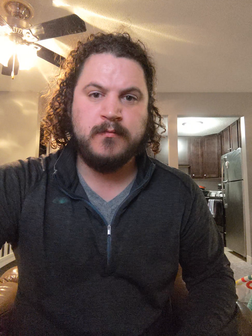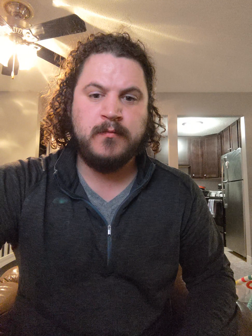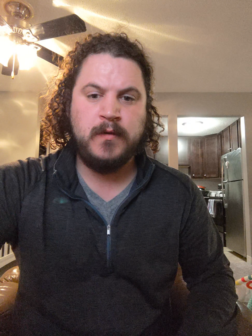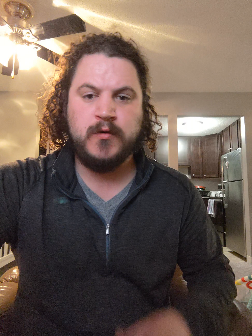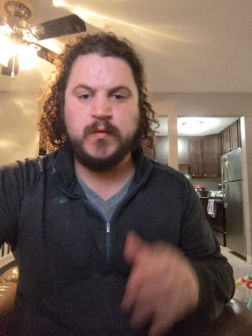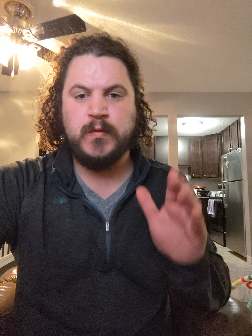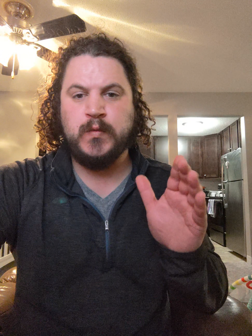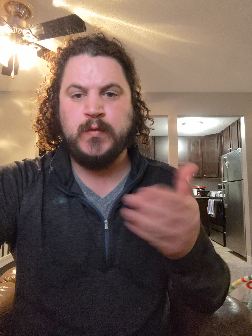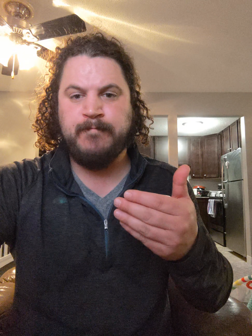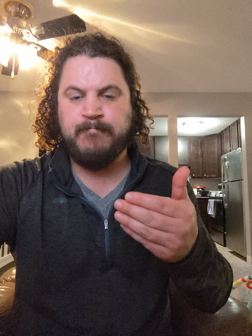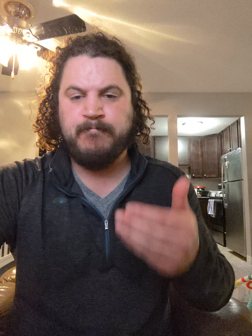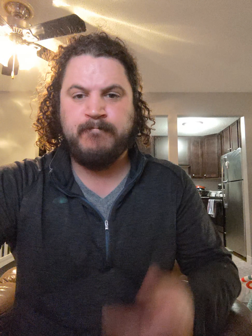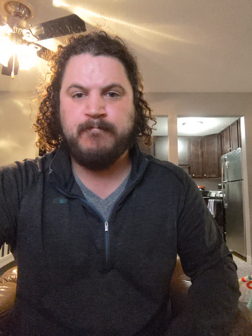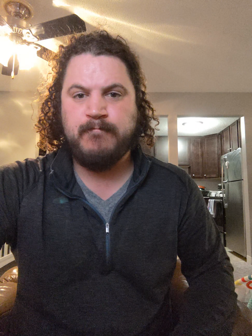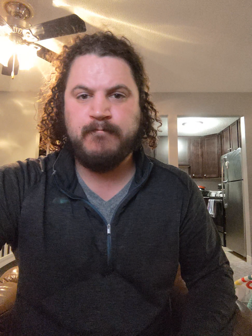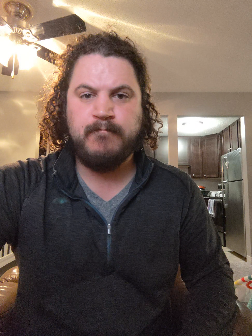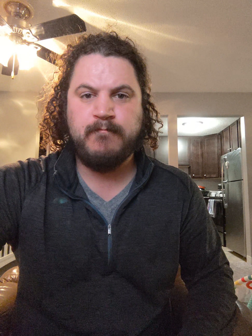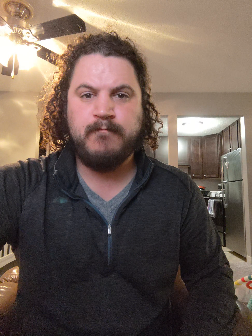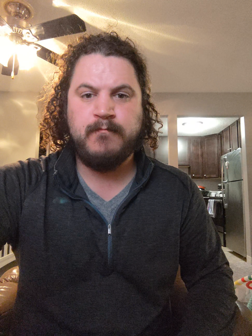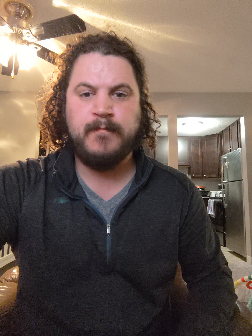room